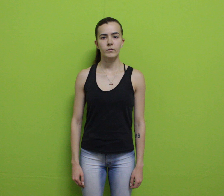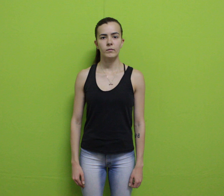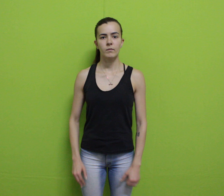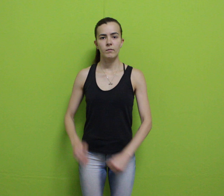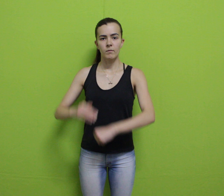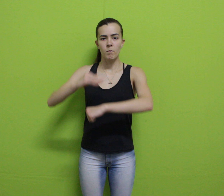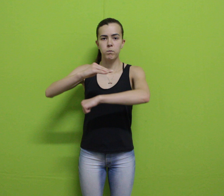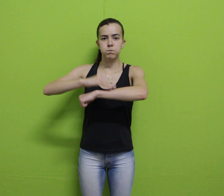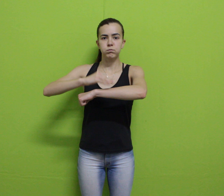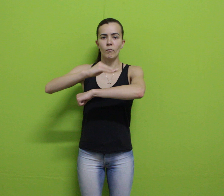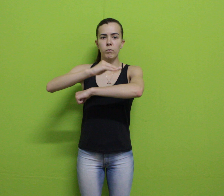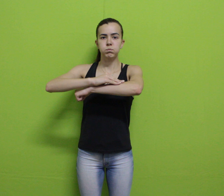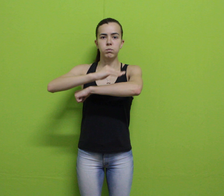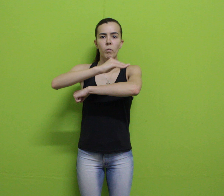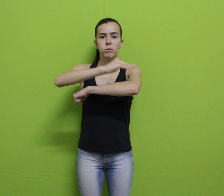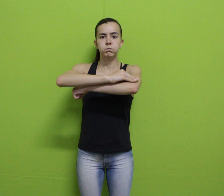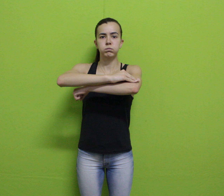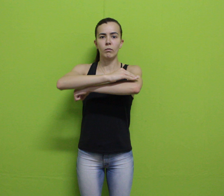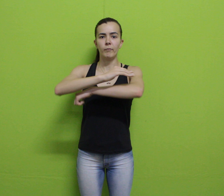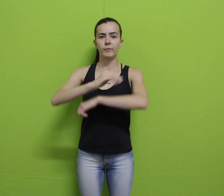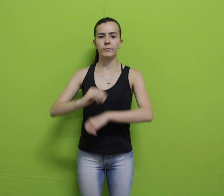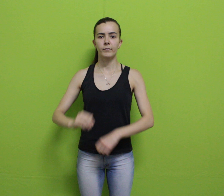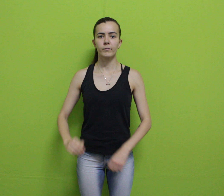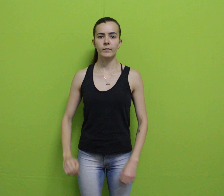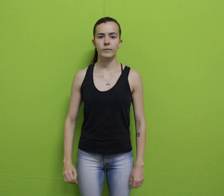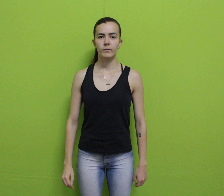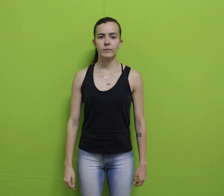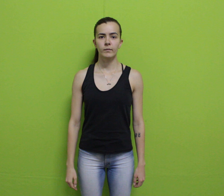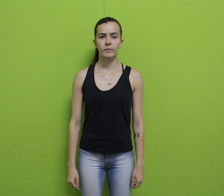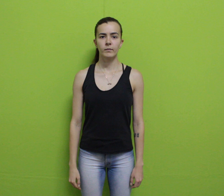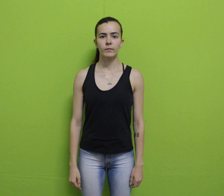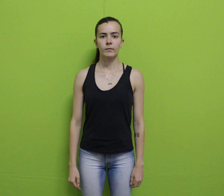sapo